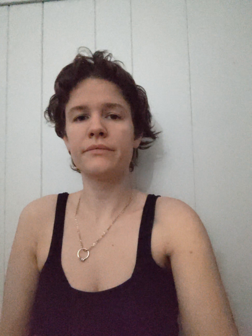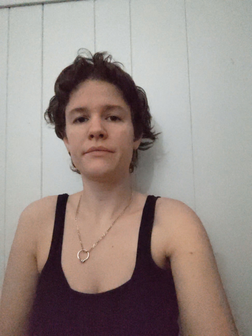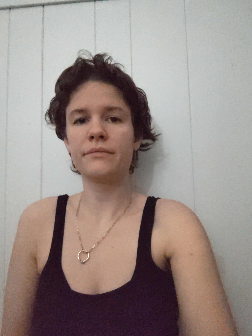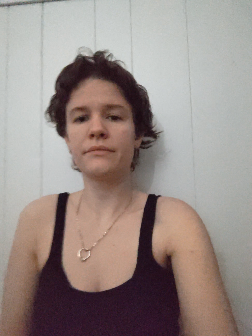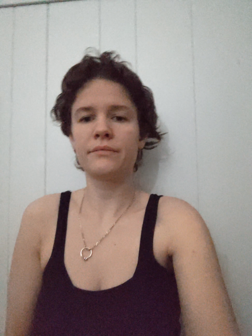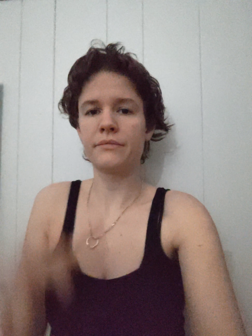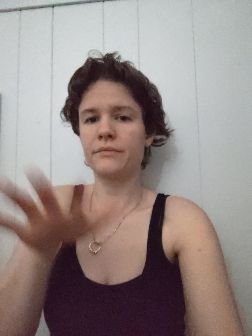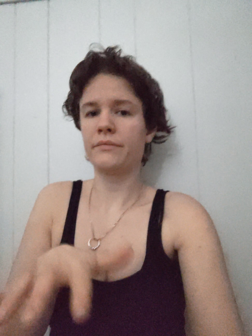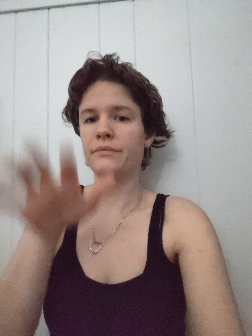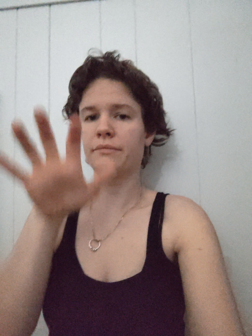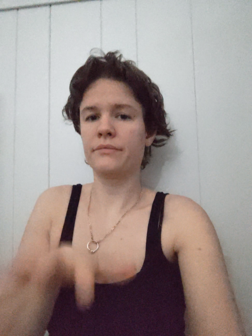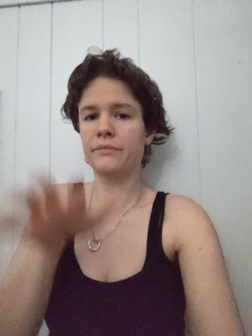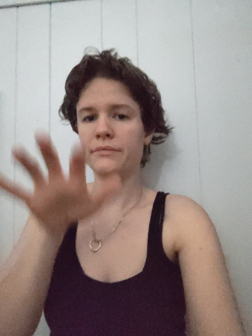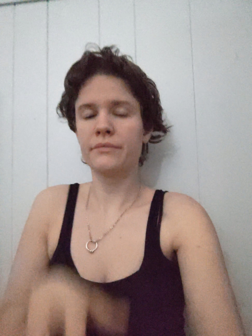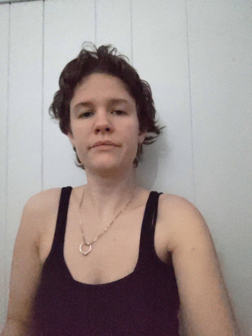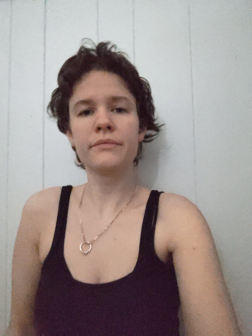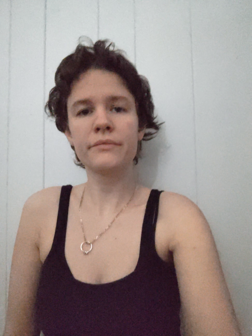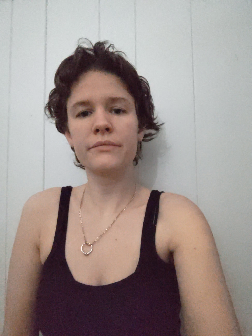alligator